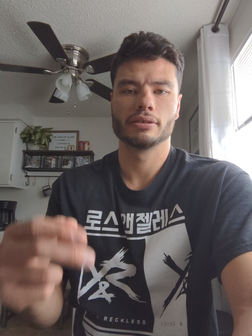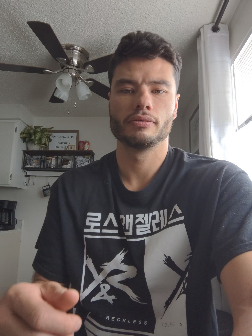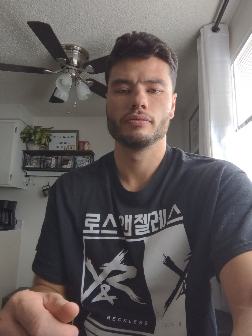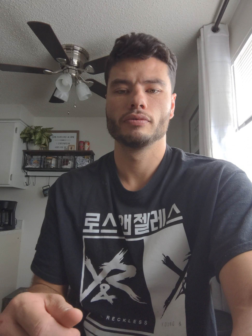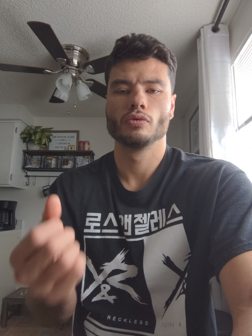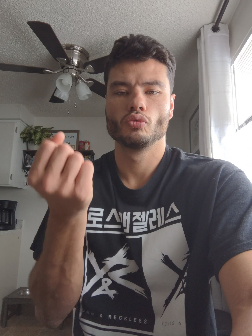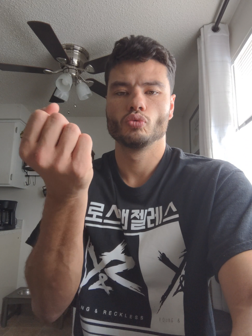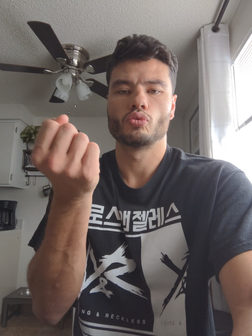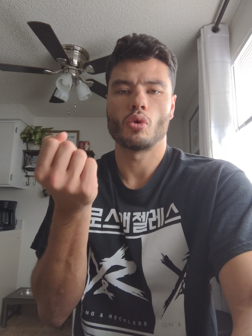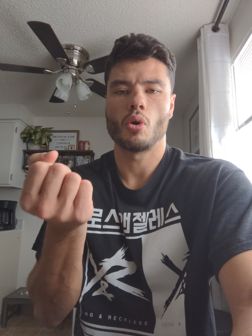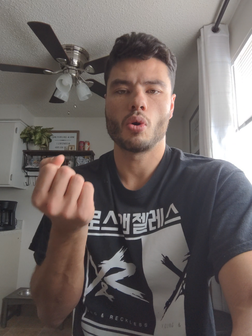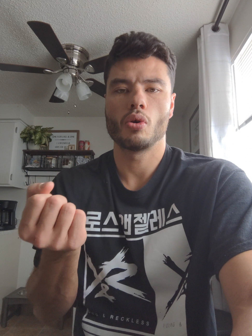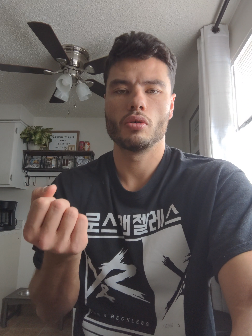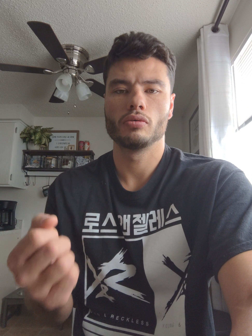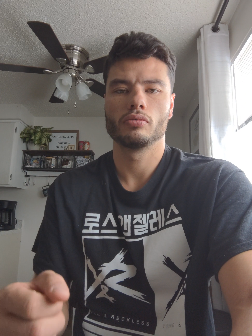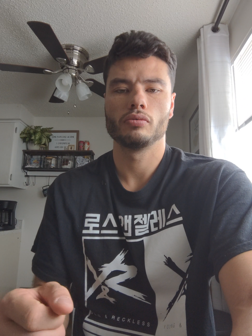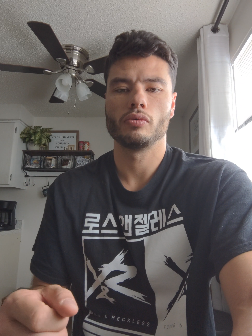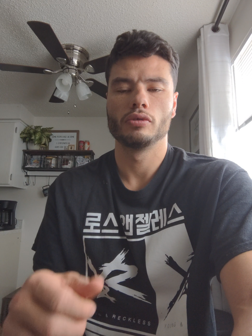drawer